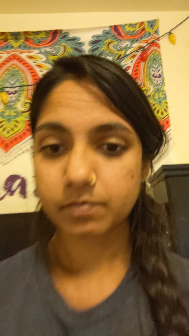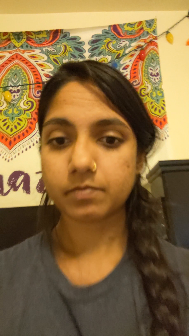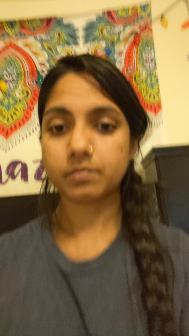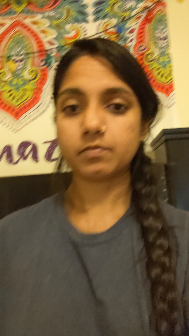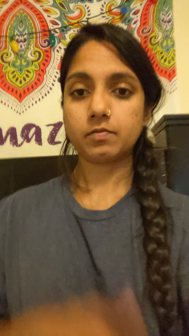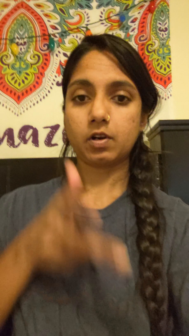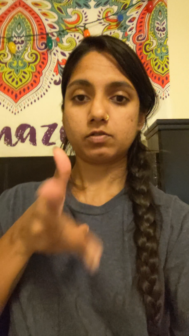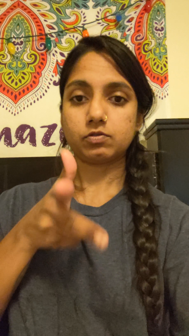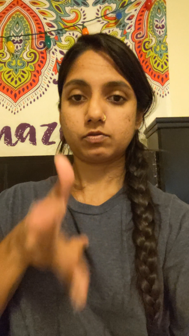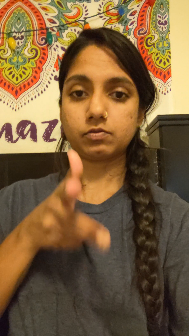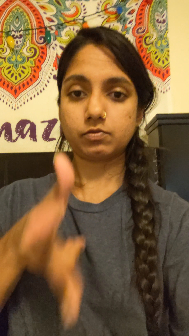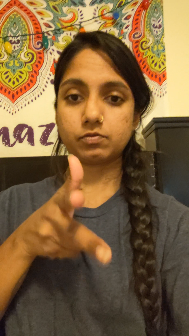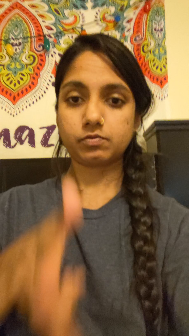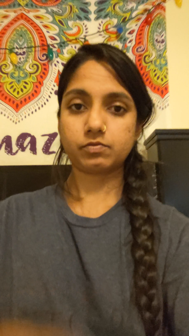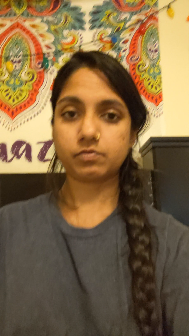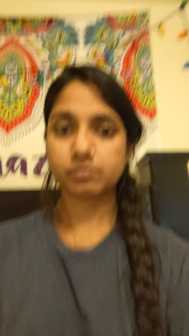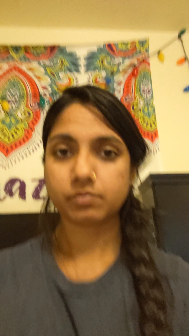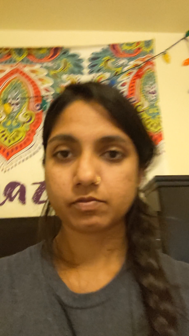garage